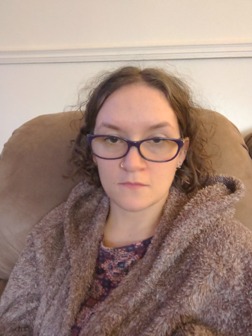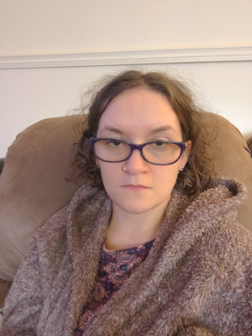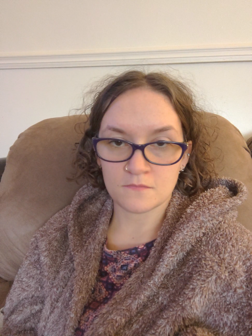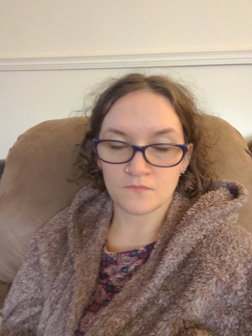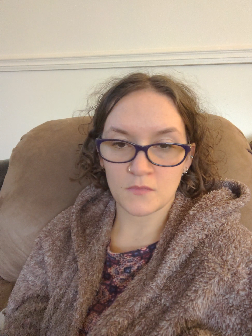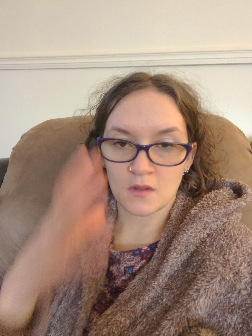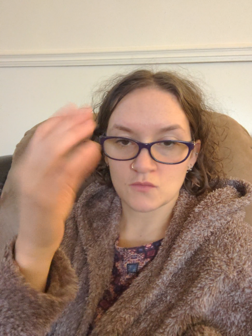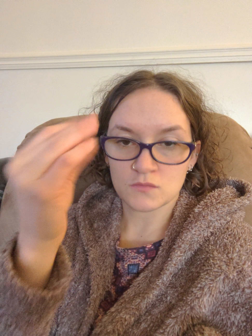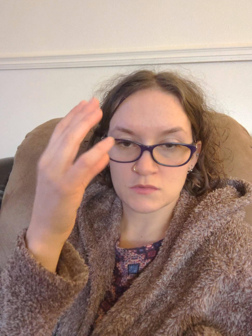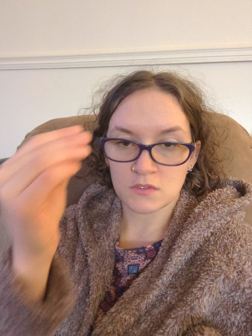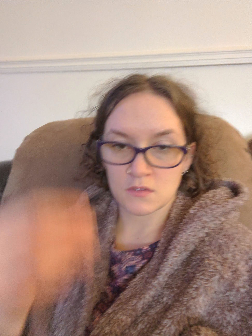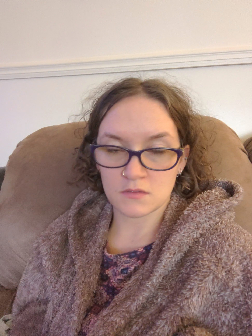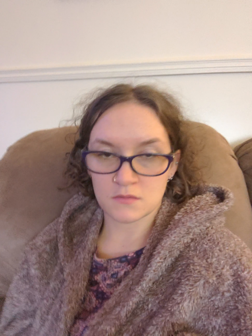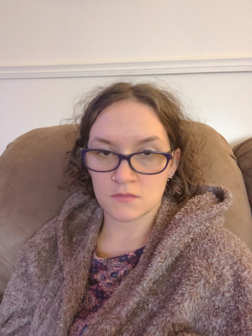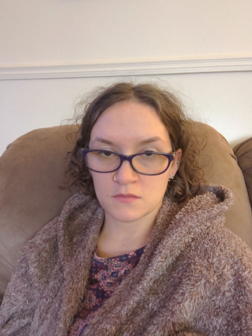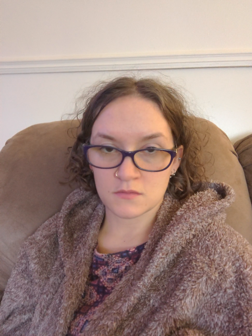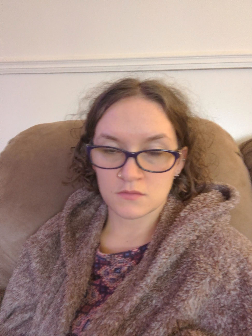outside